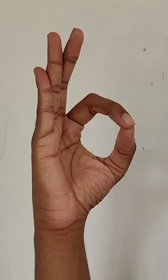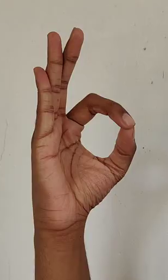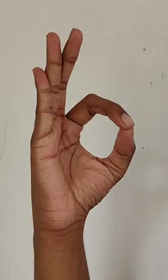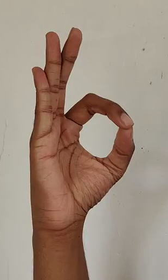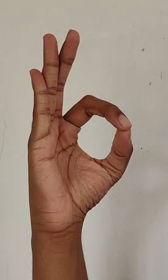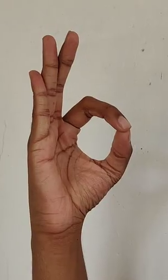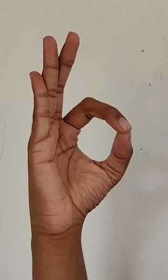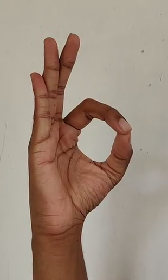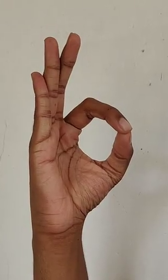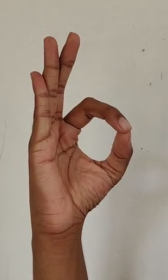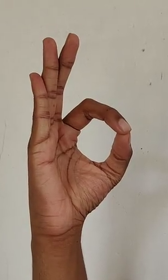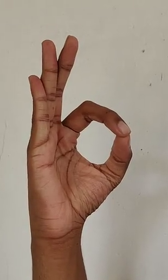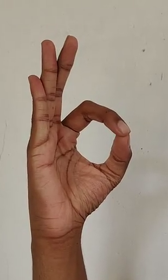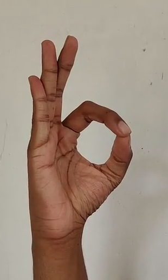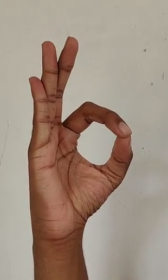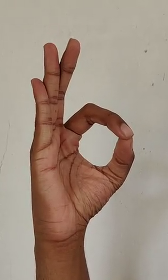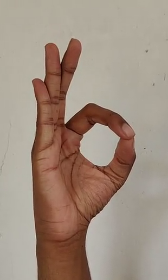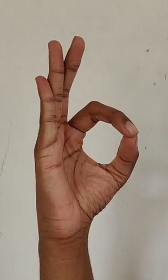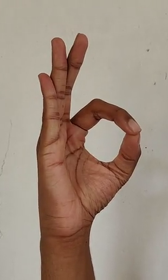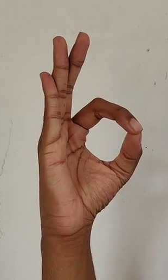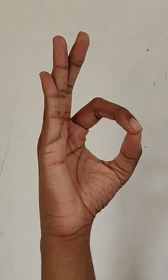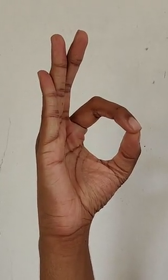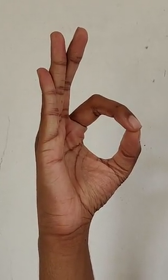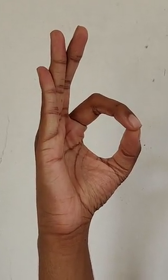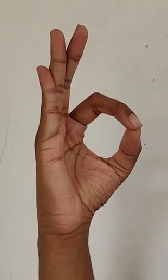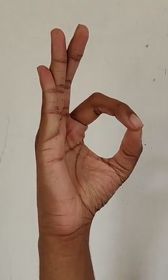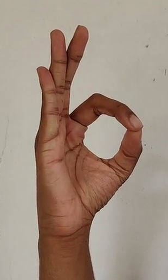ഒ